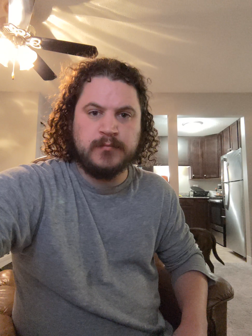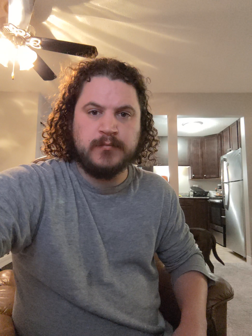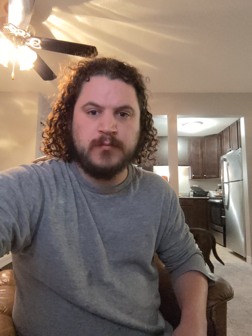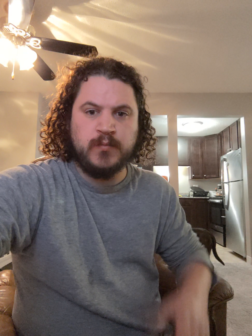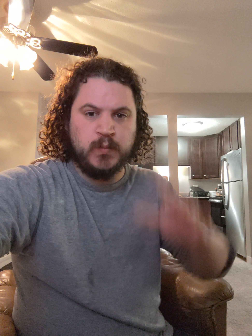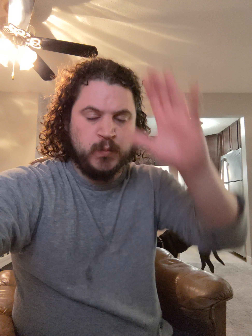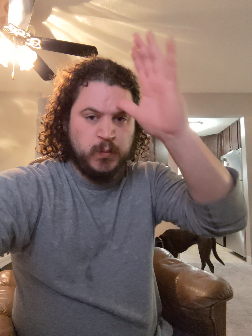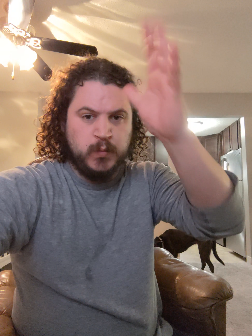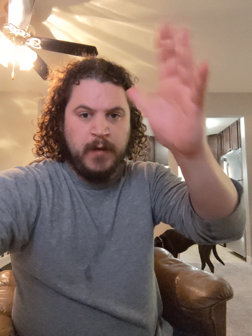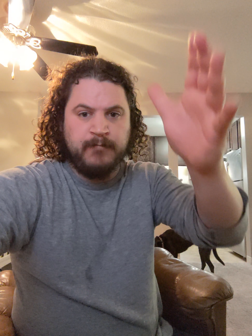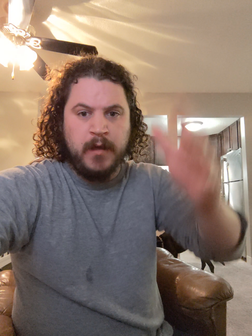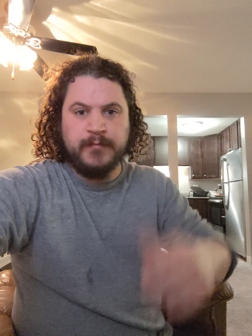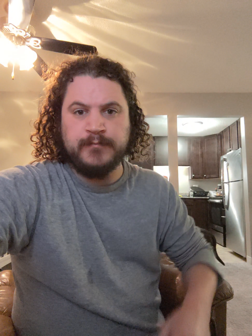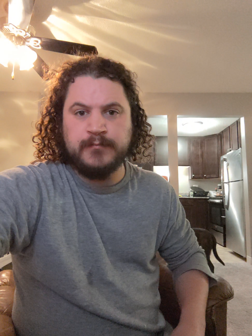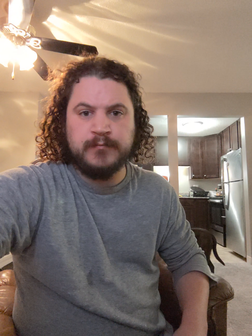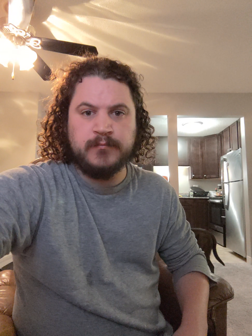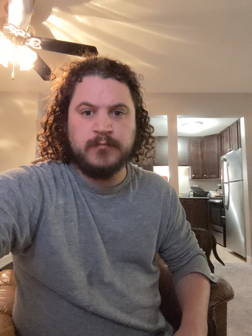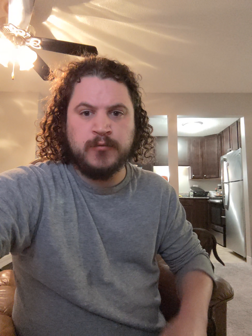grandpa